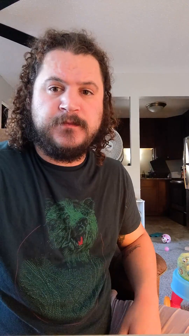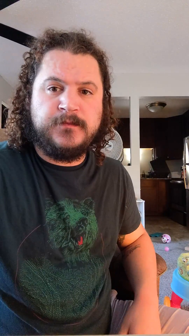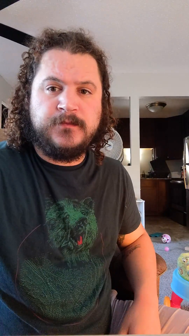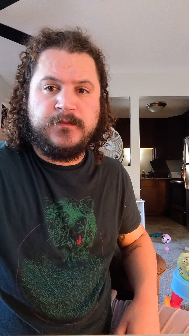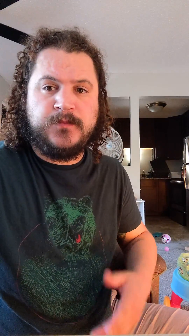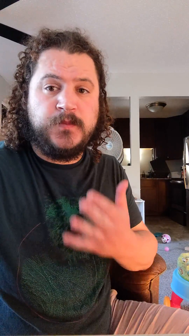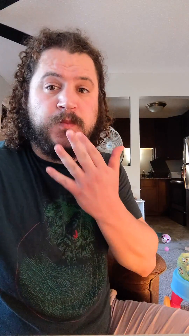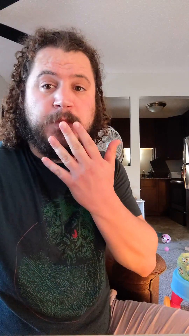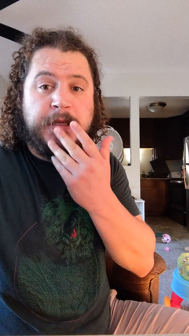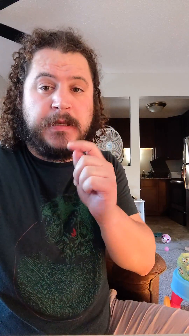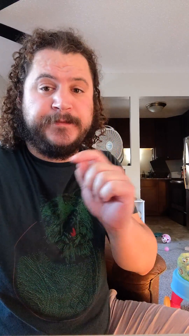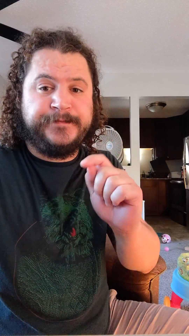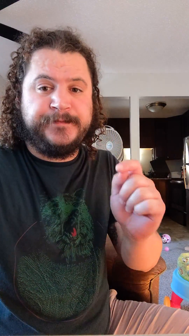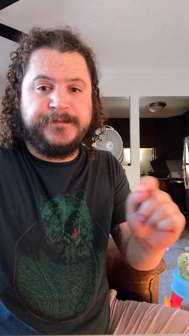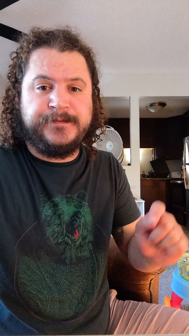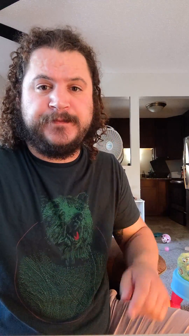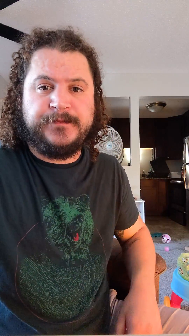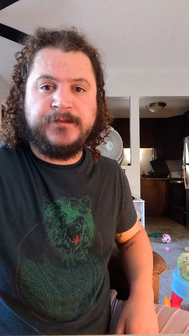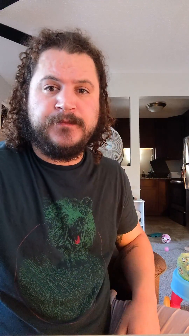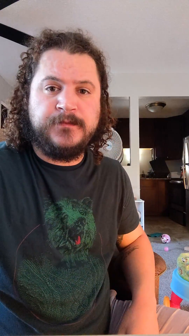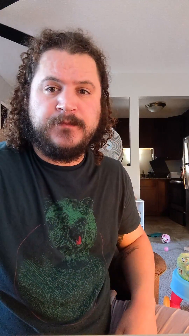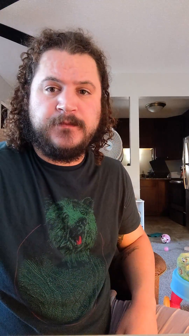crayon